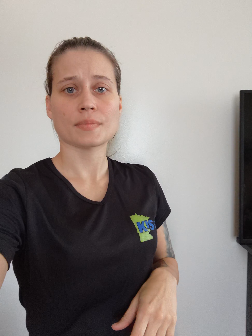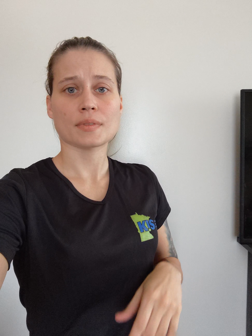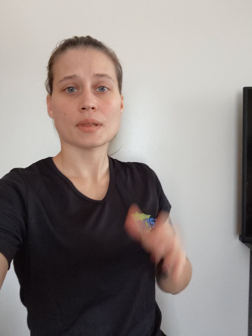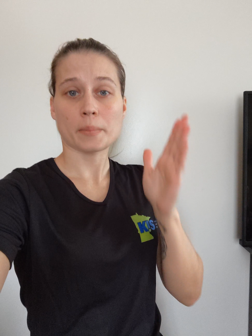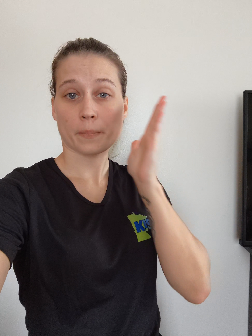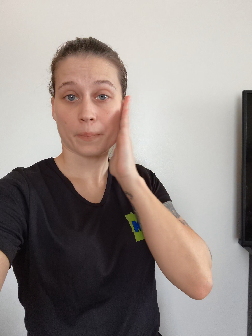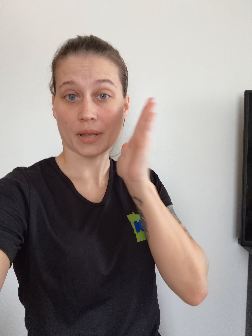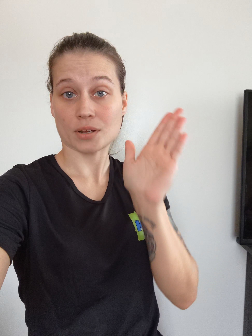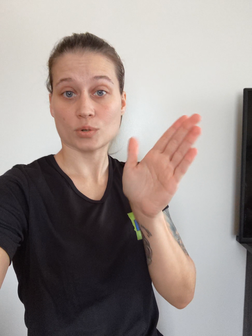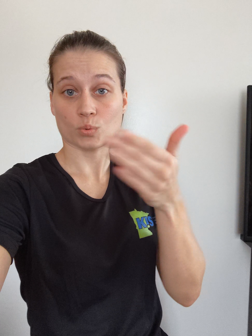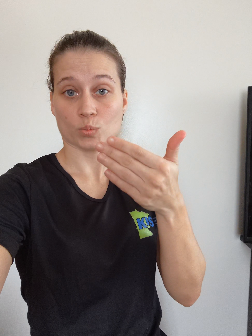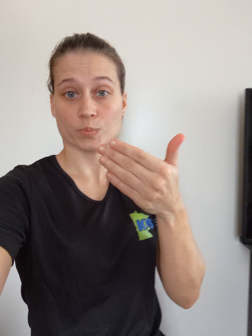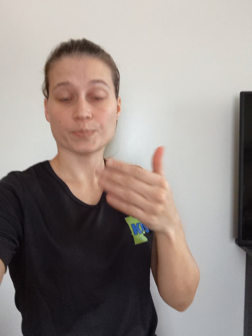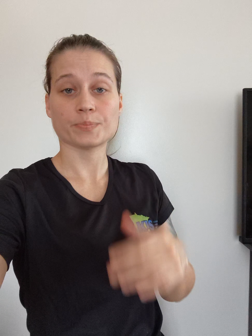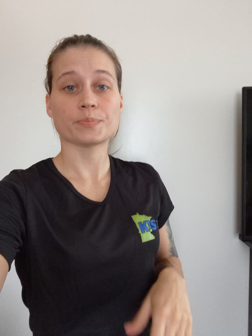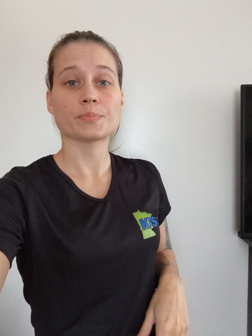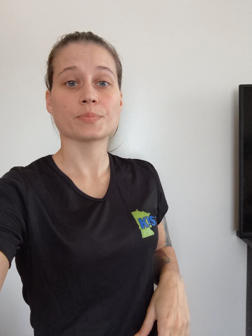bedroom